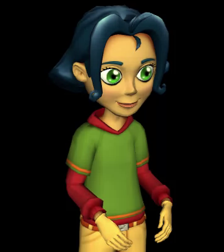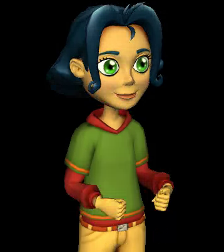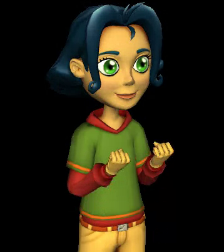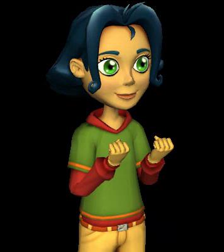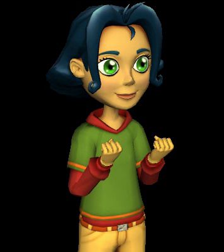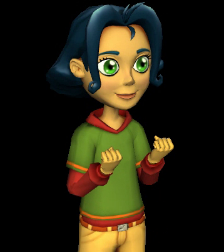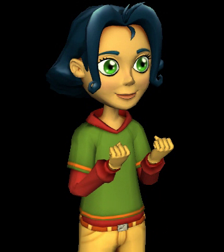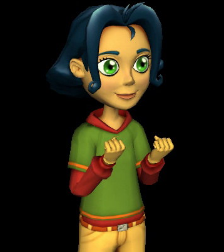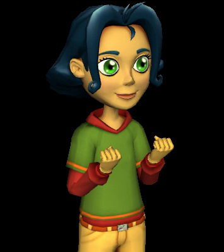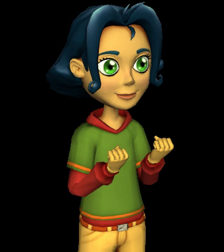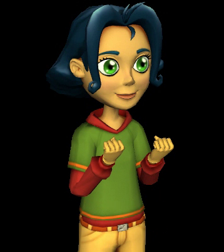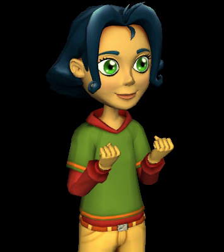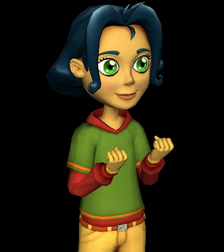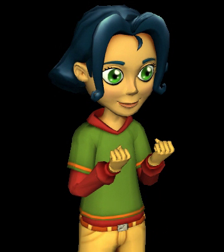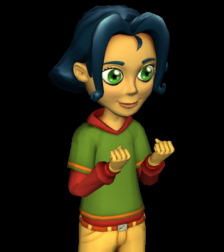ضربة